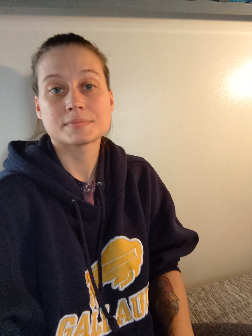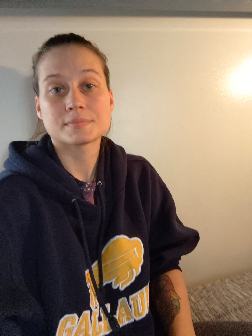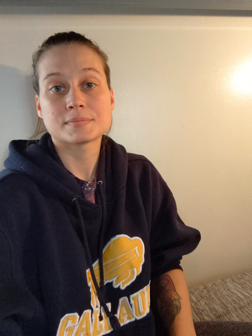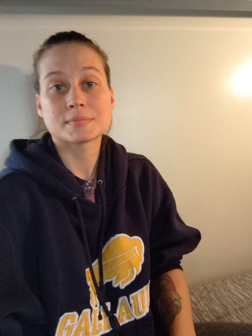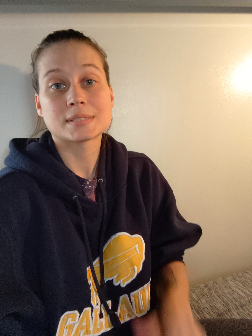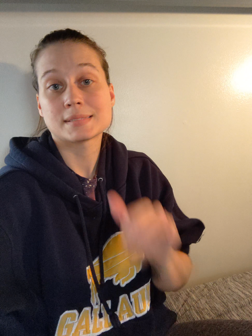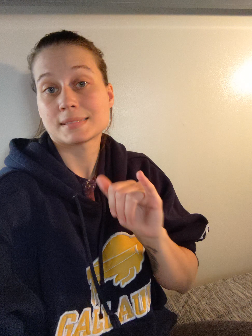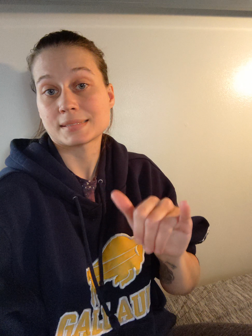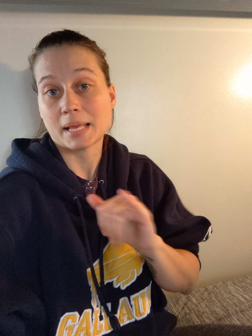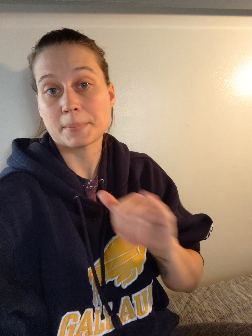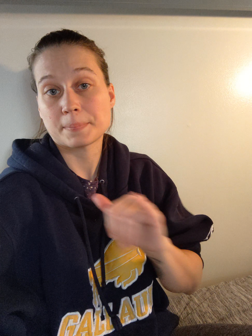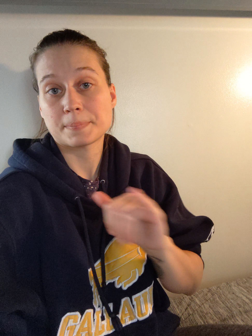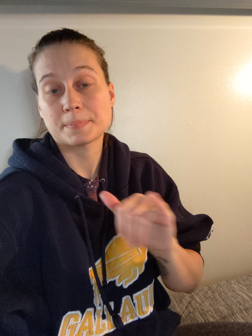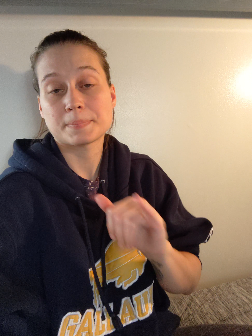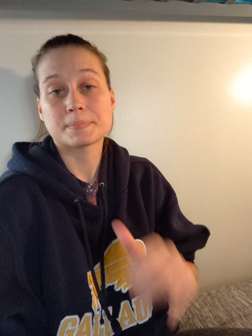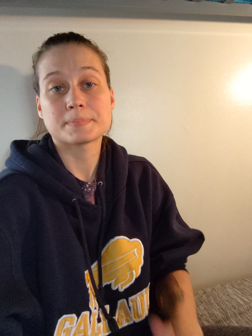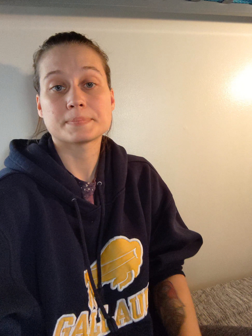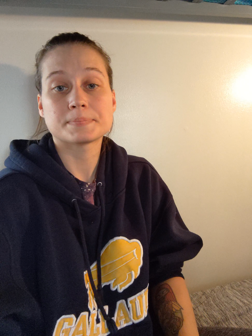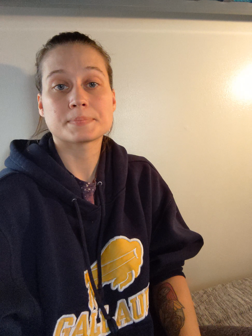same